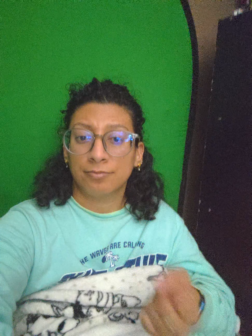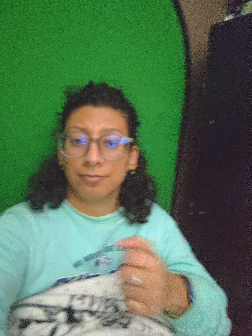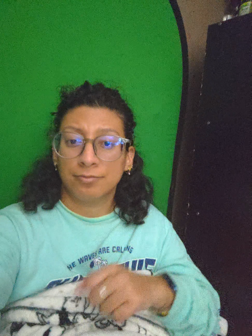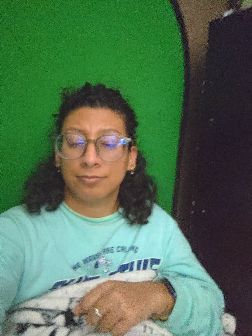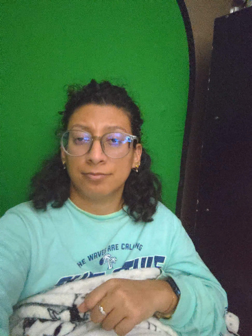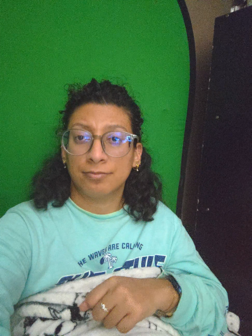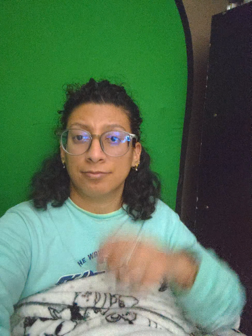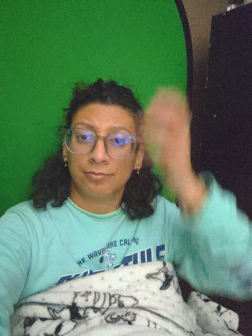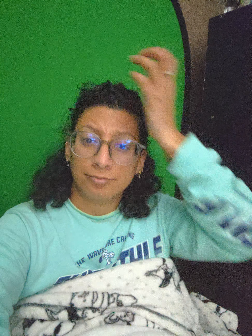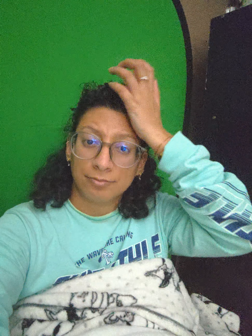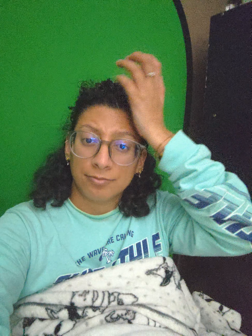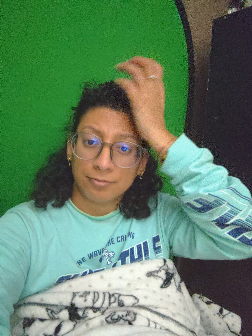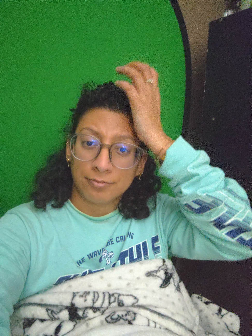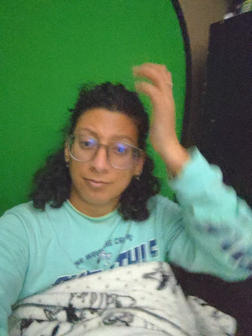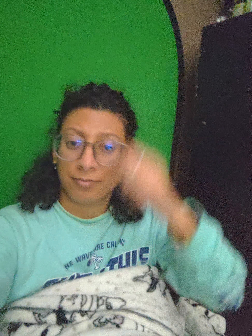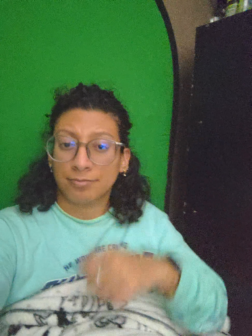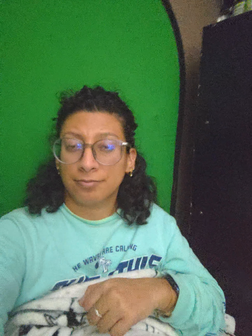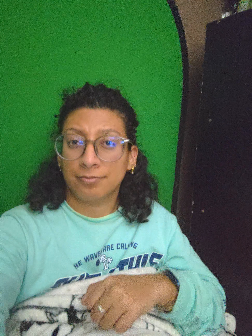garbage